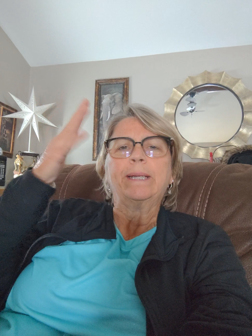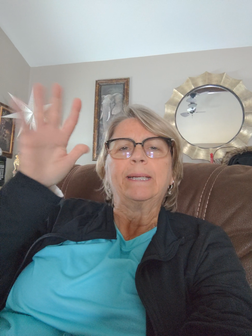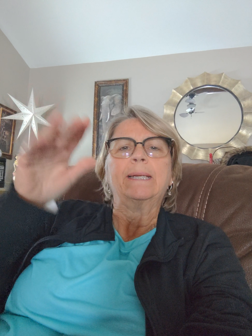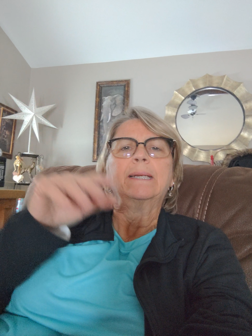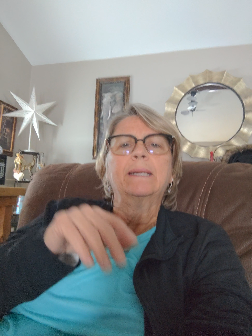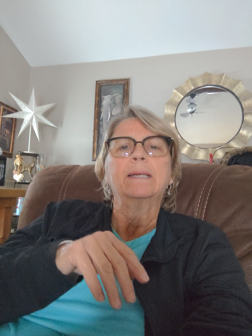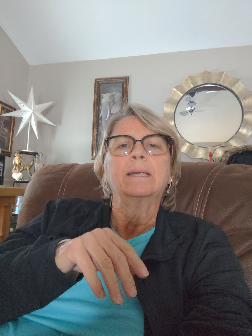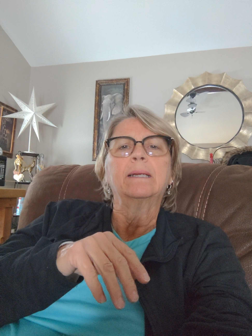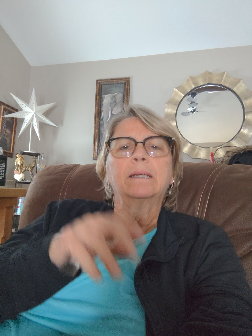tree